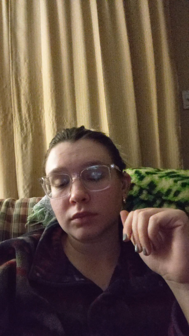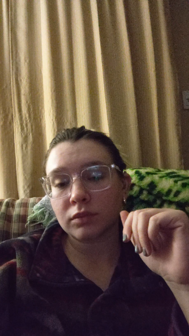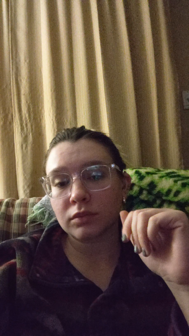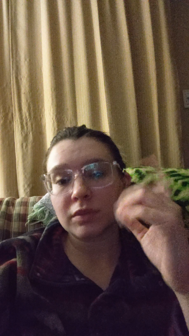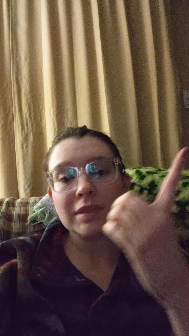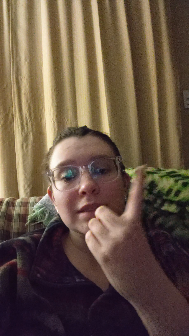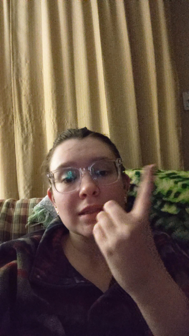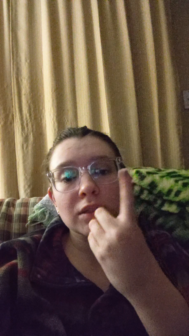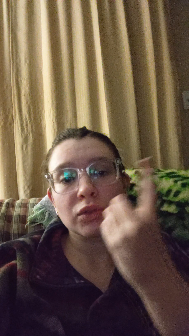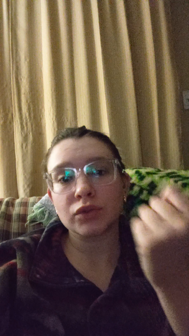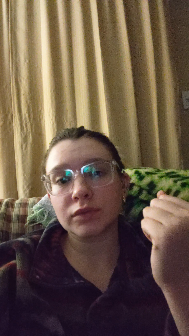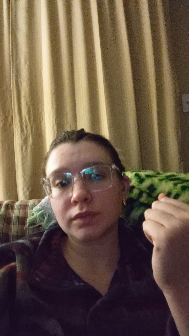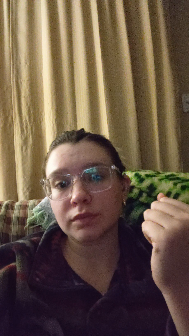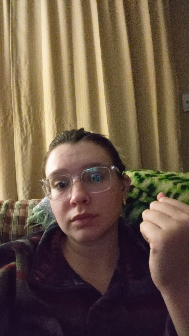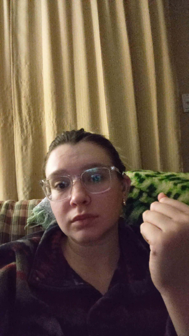dinner